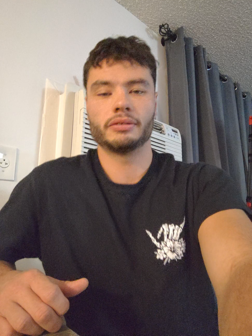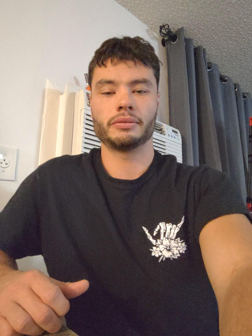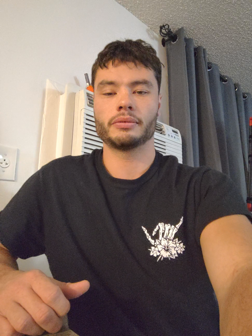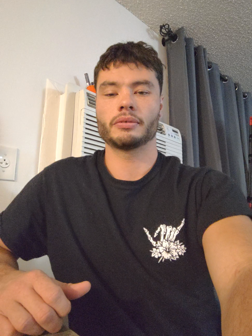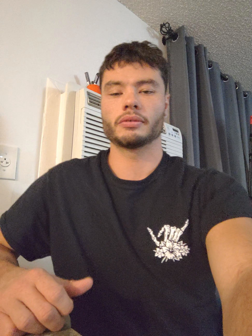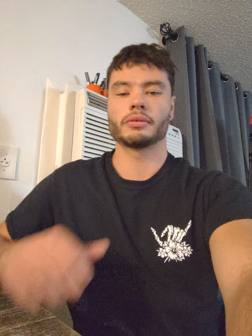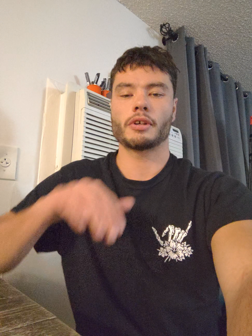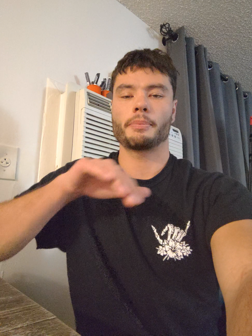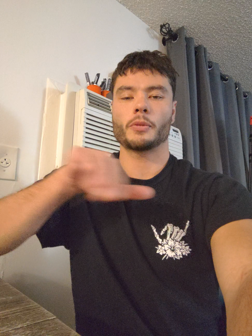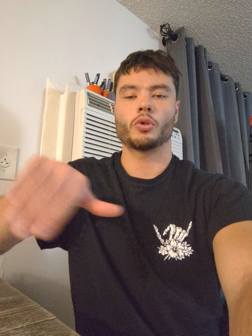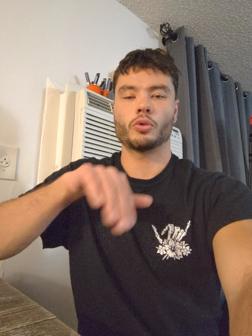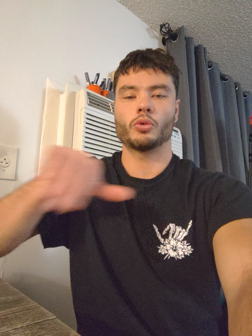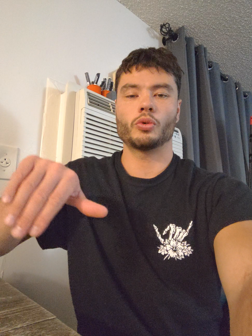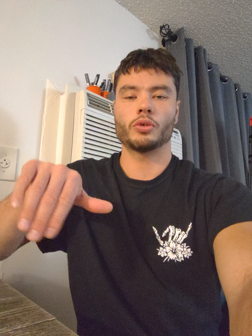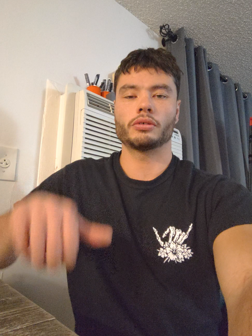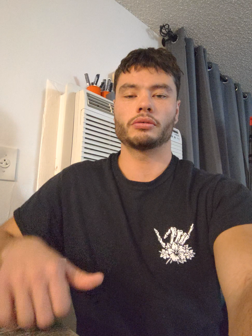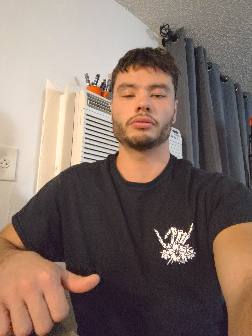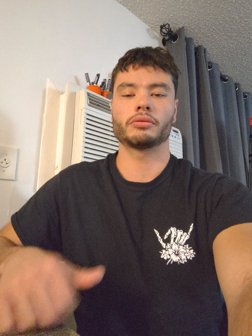pool